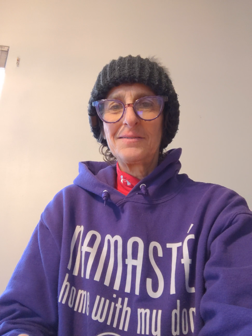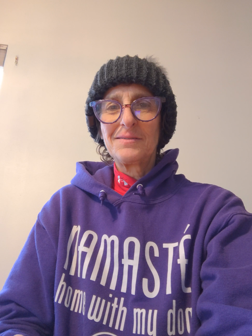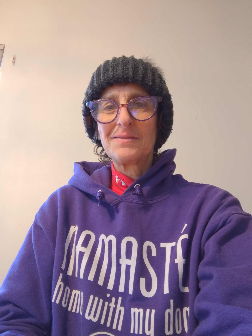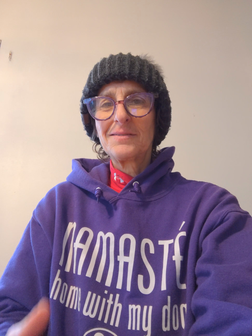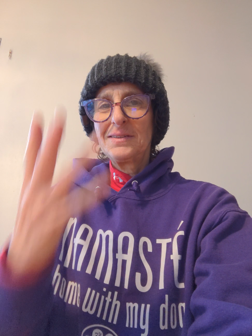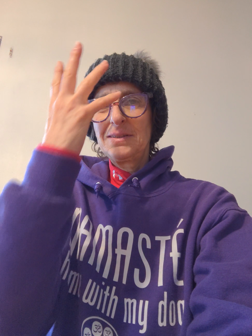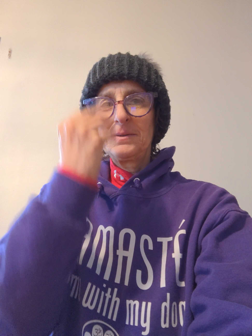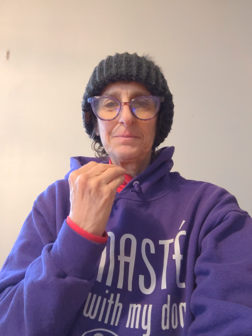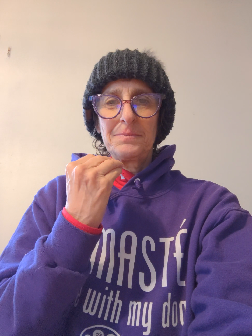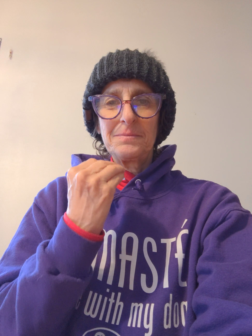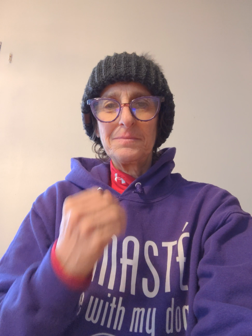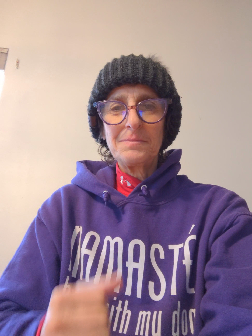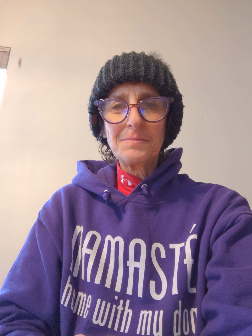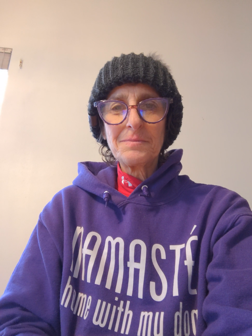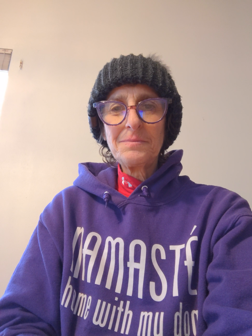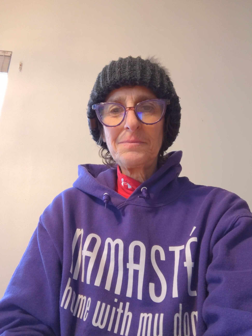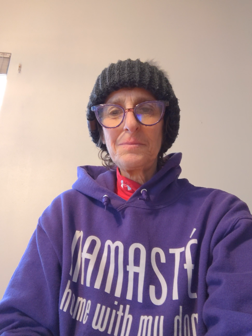sleep